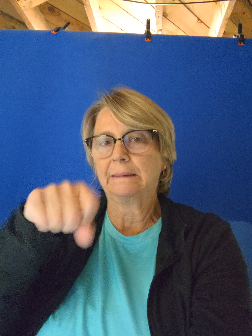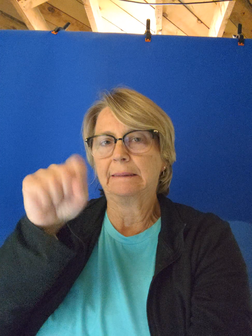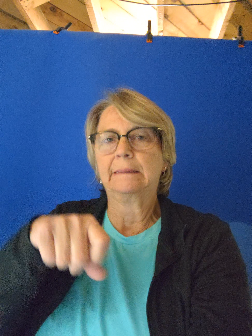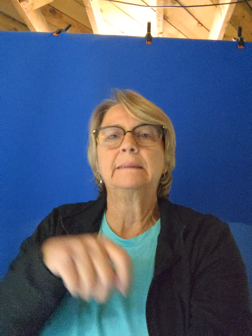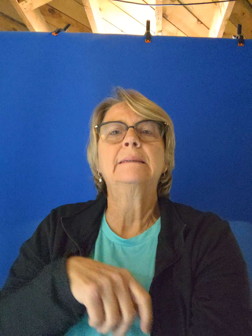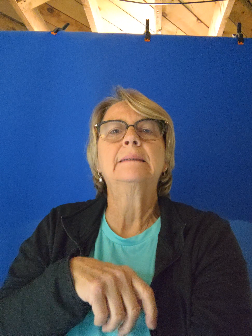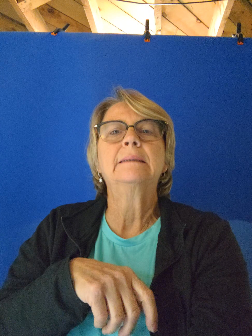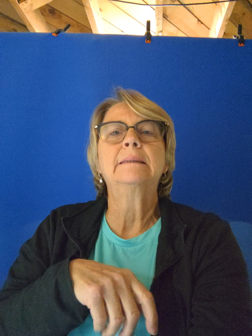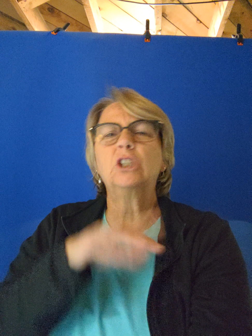yes